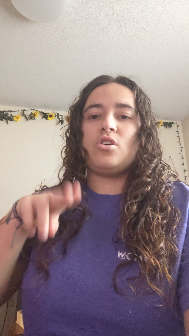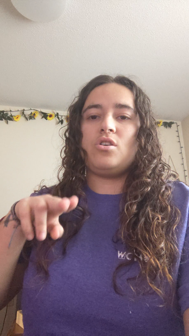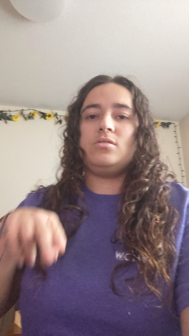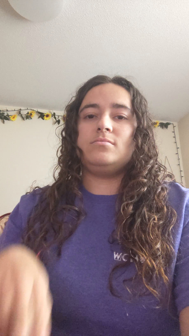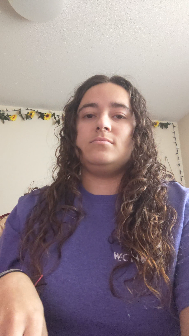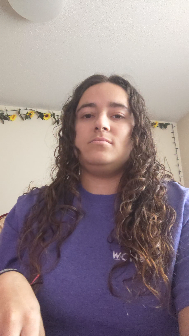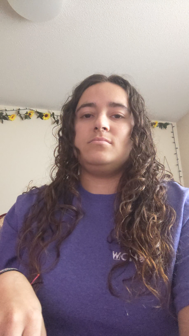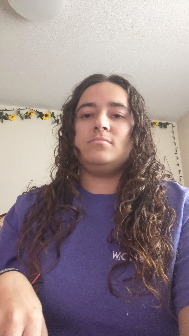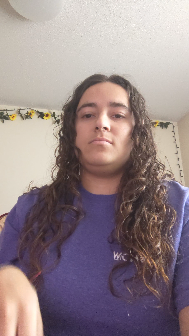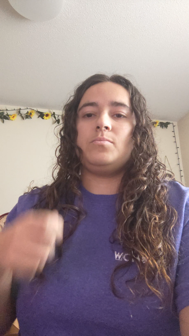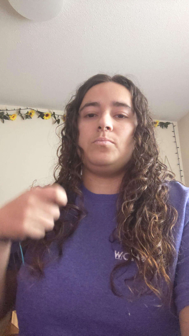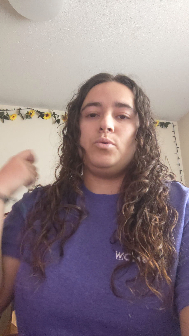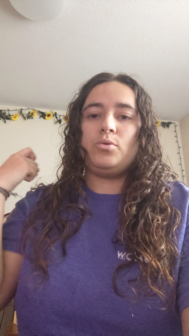pull